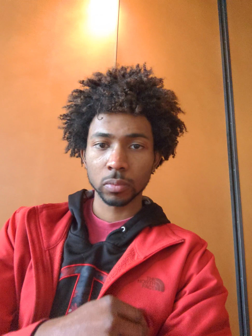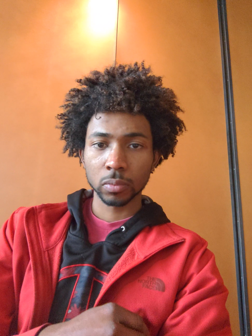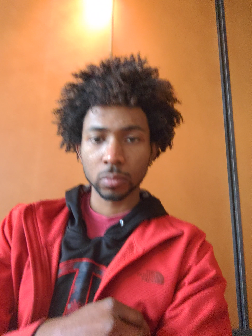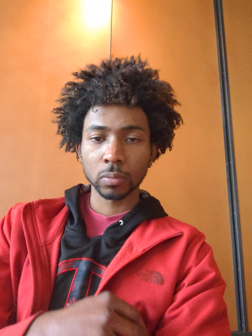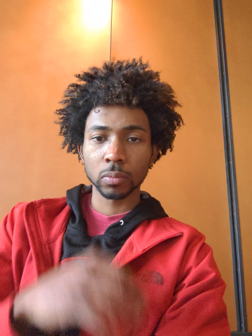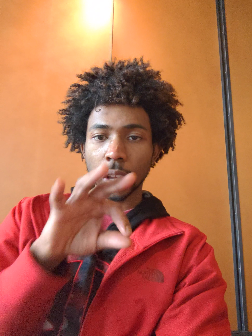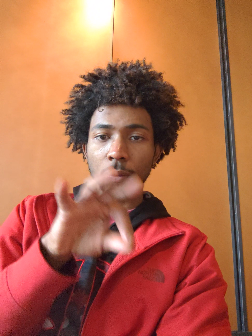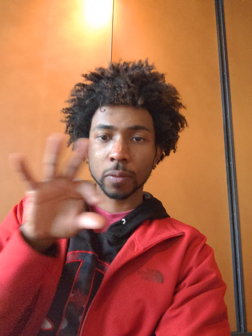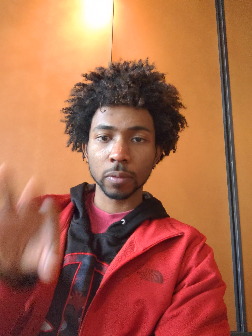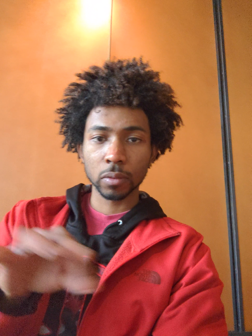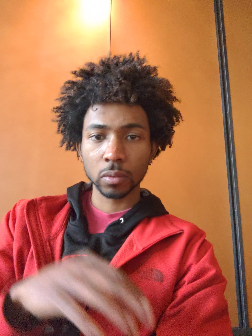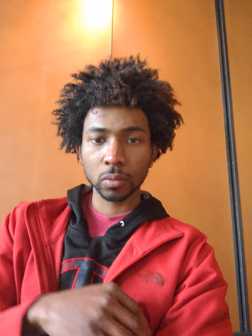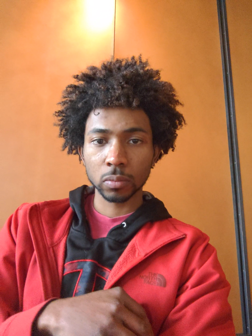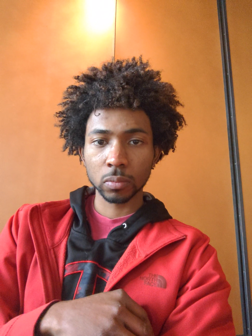french fries